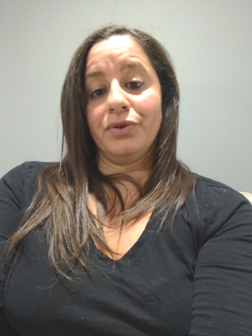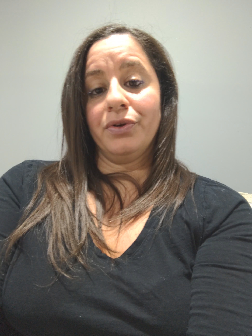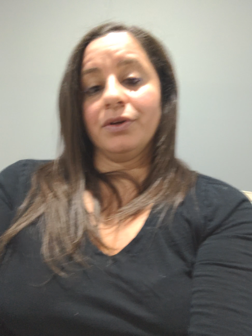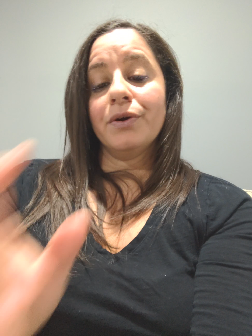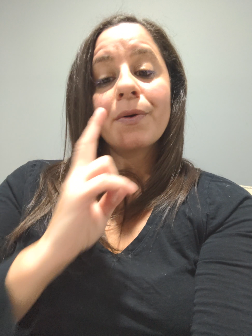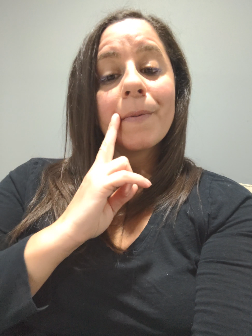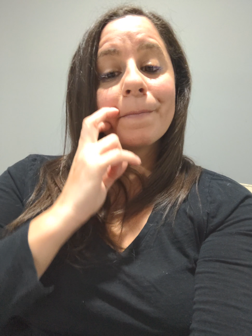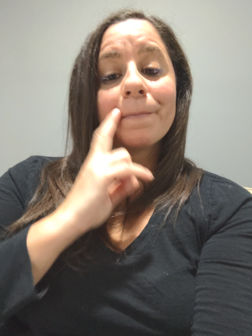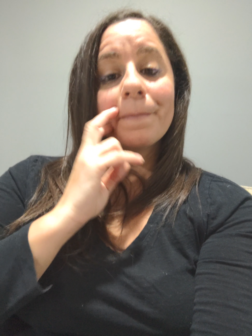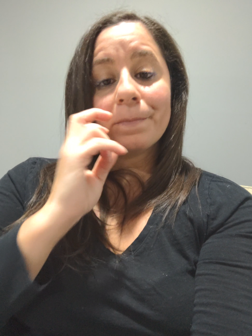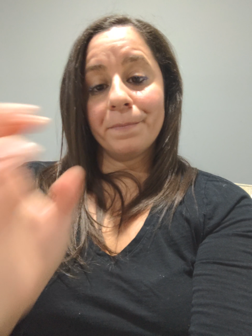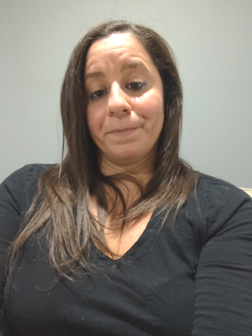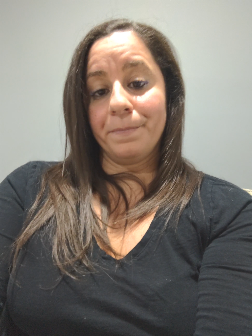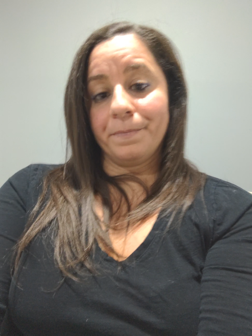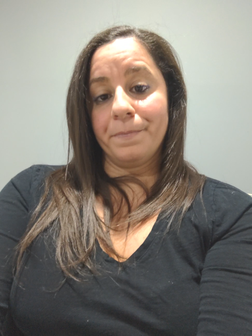gum